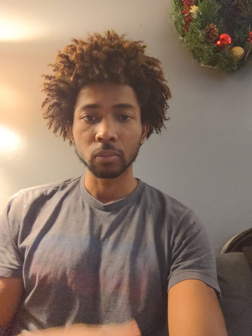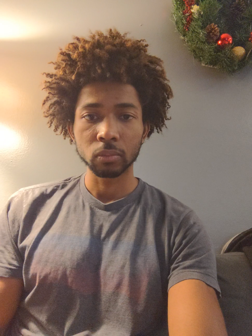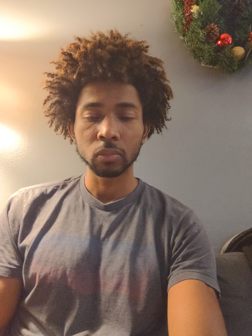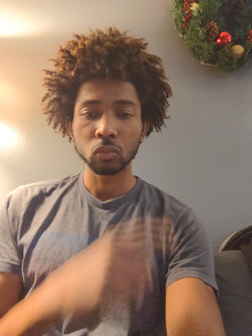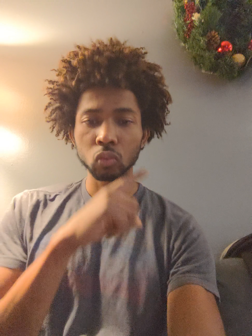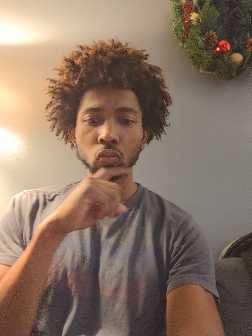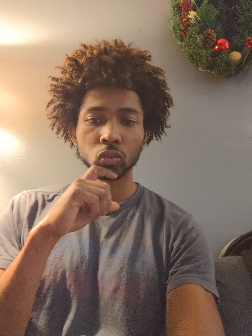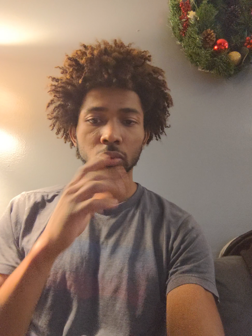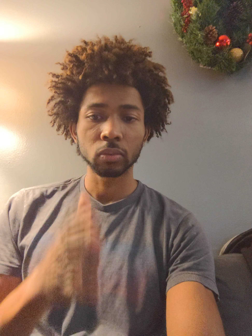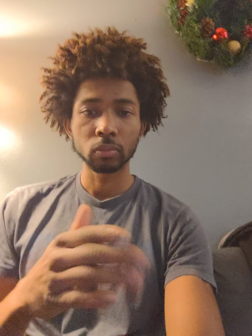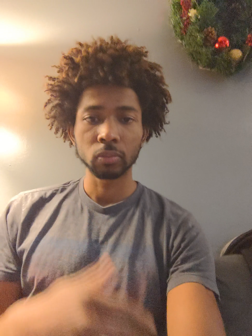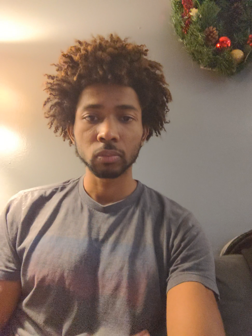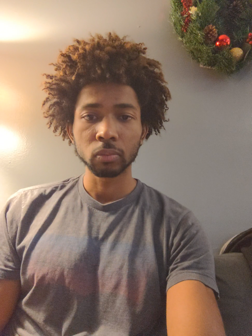dryer